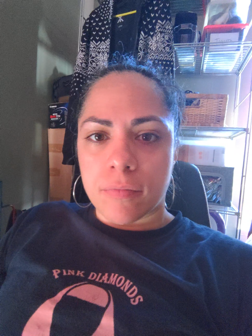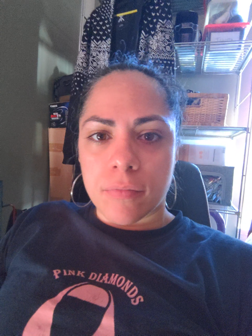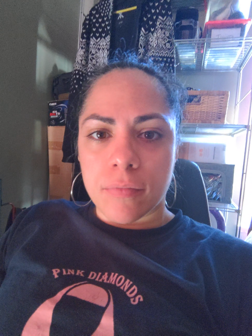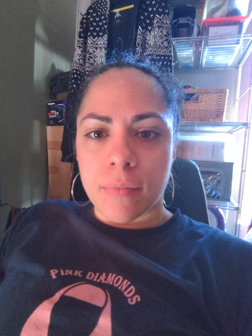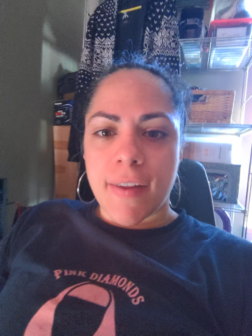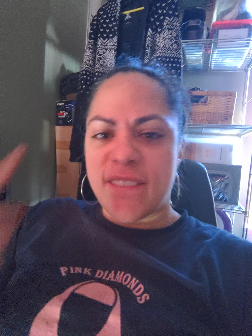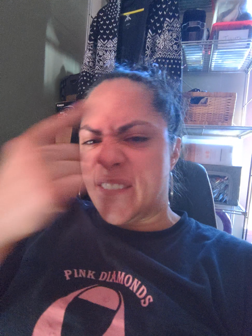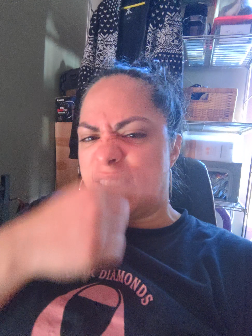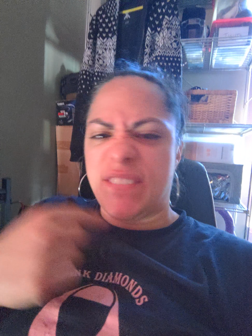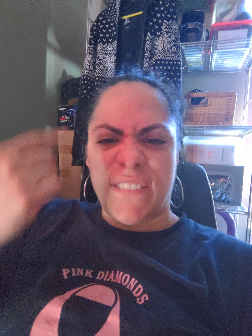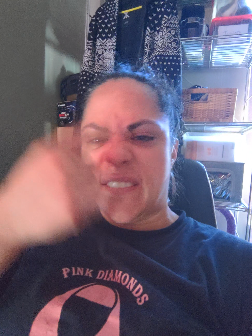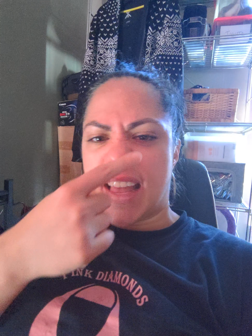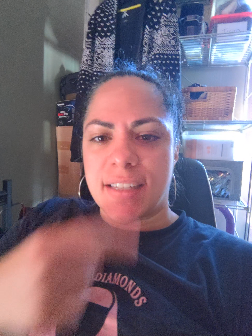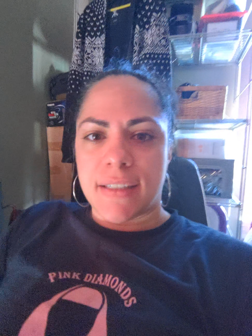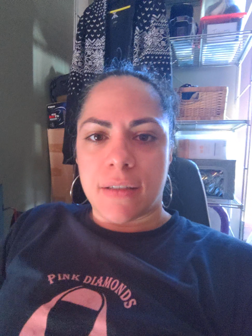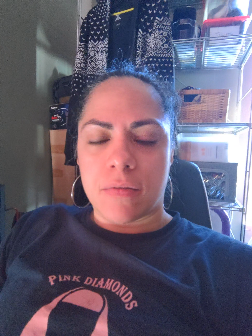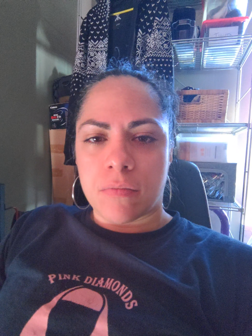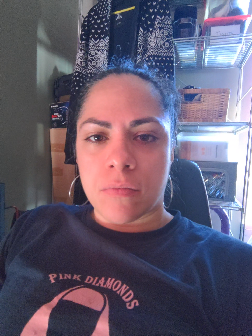face